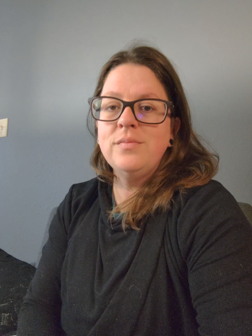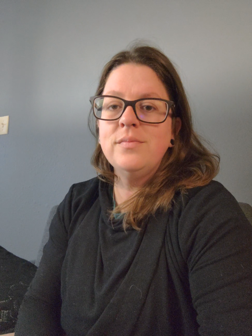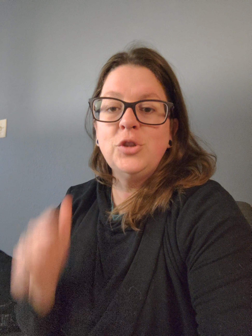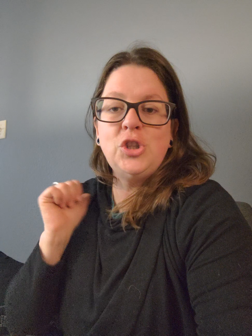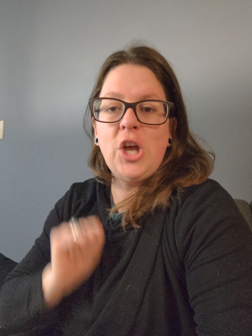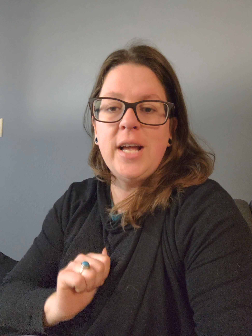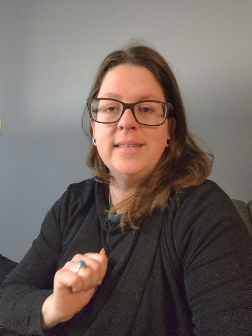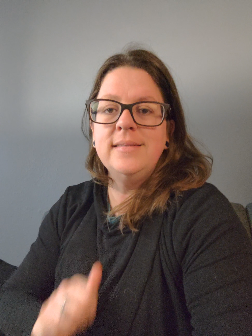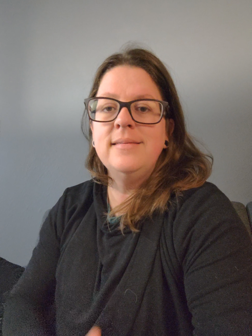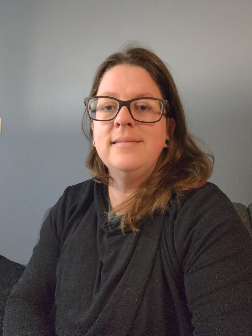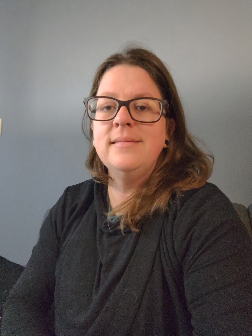jacket